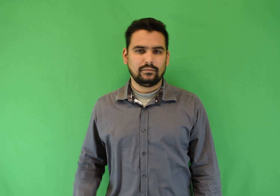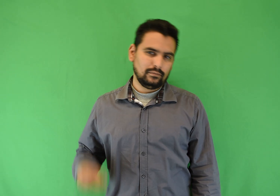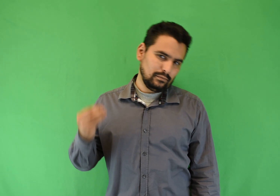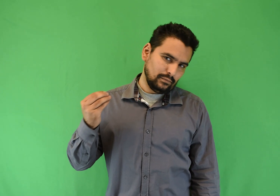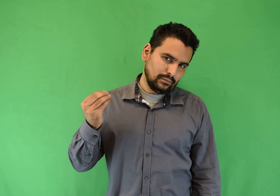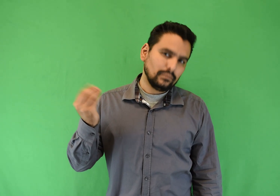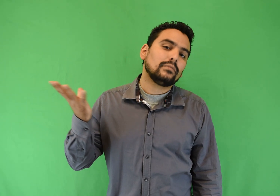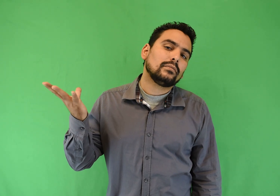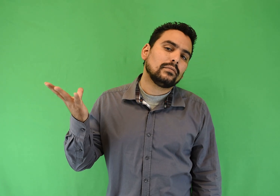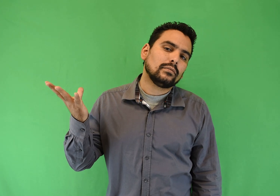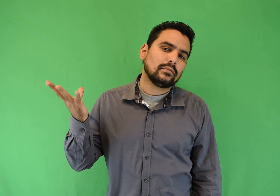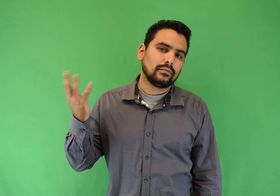cuánto